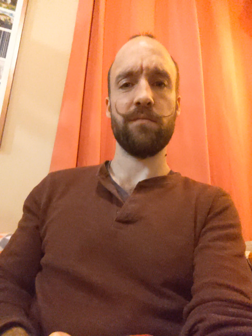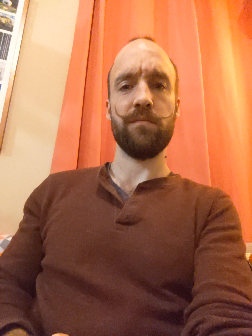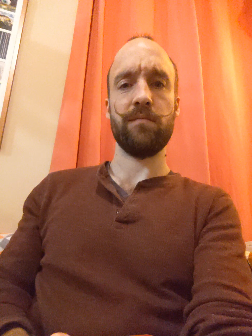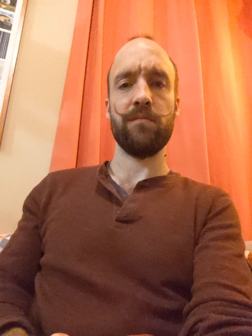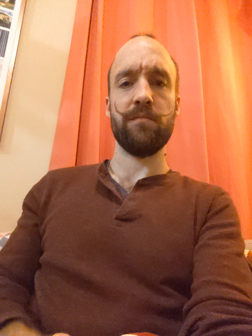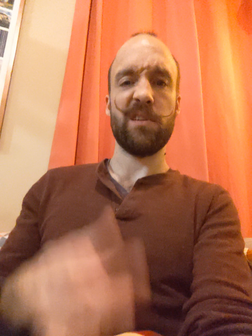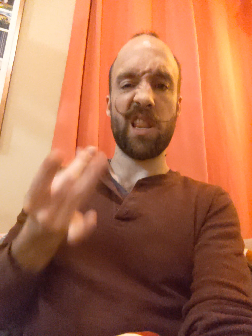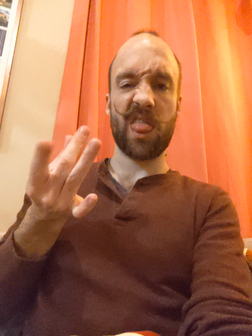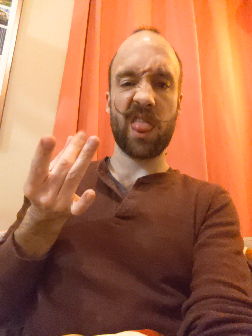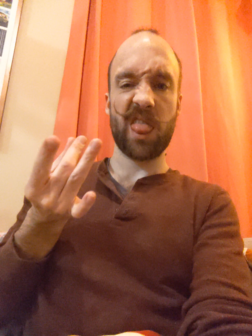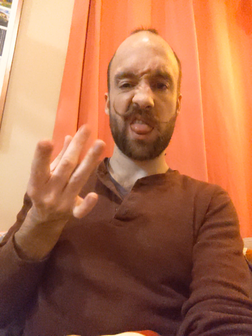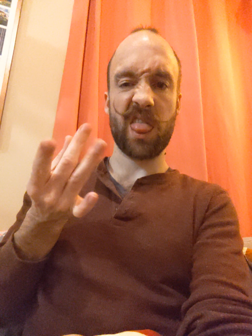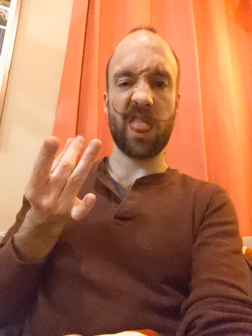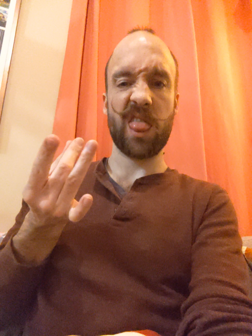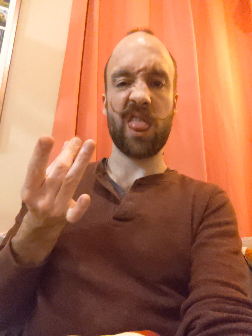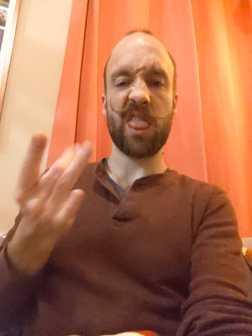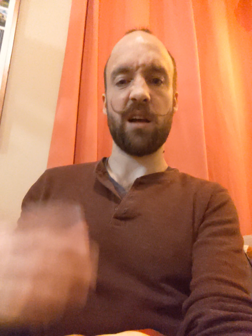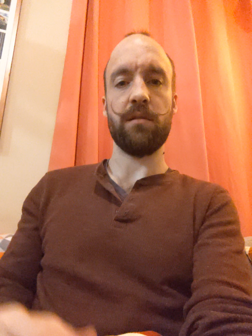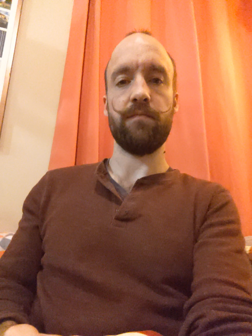sticky